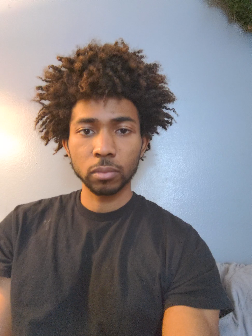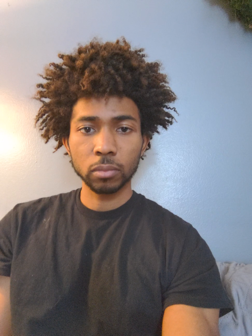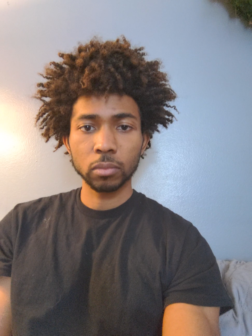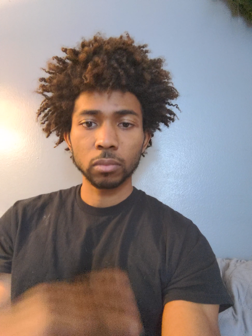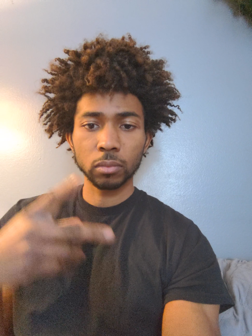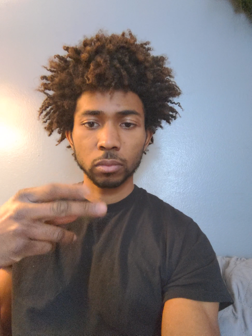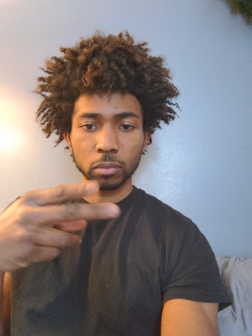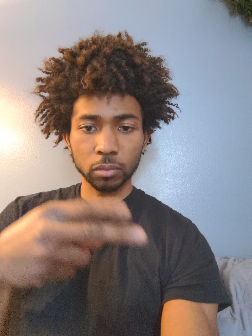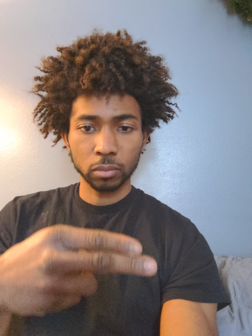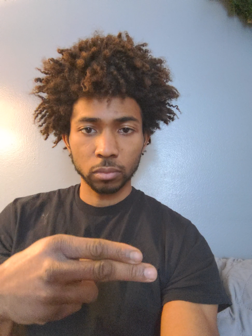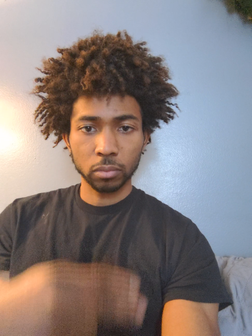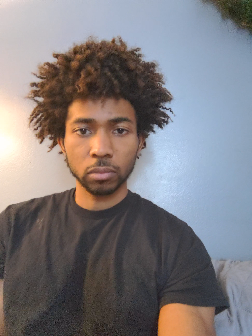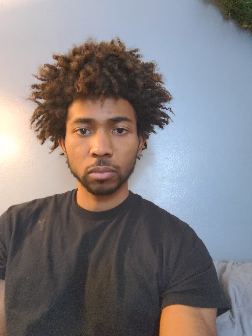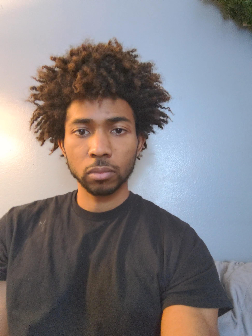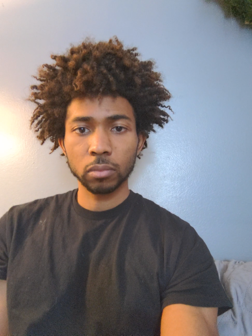cut